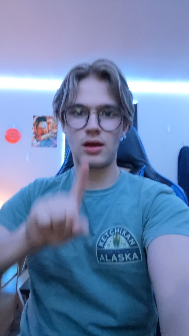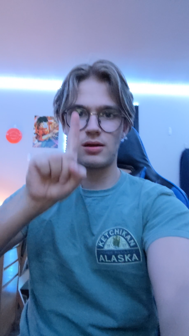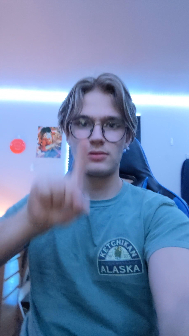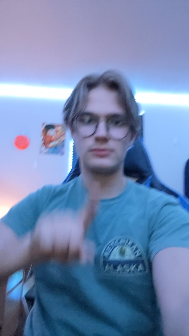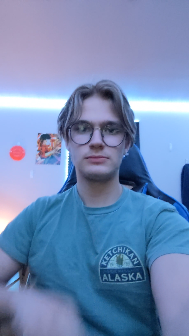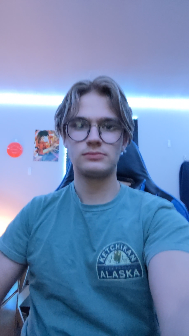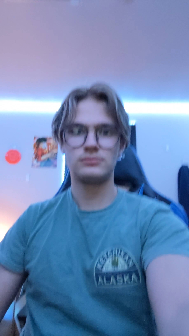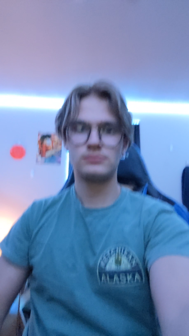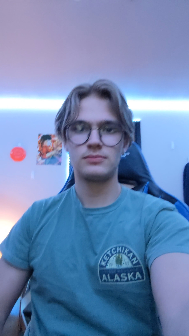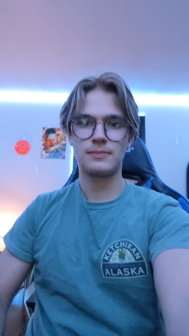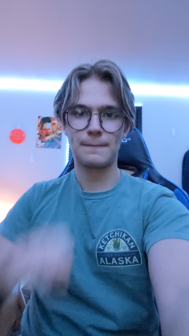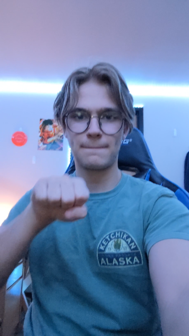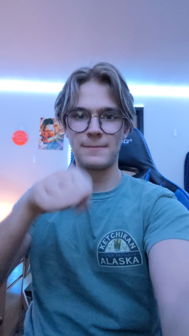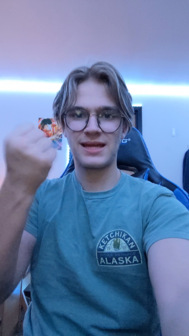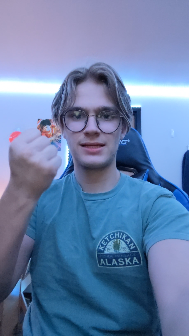break